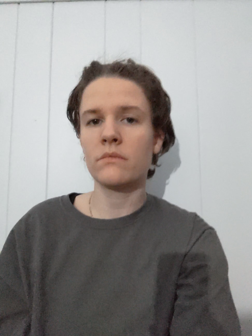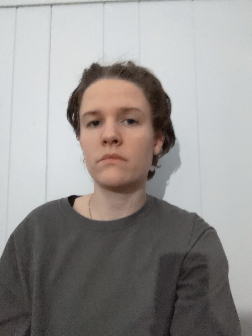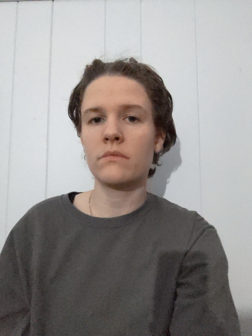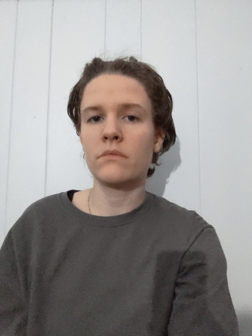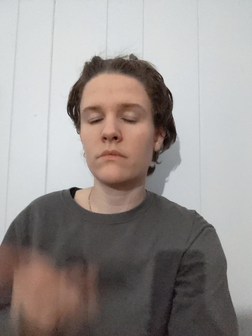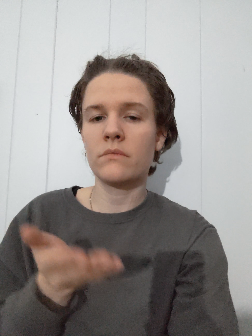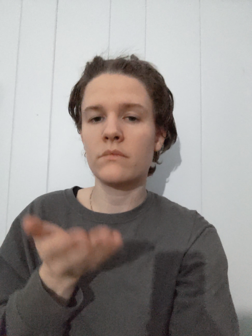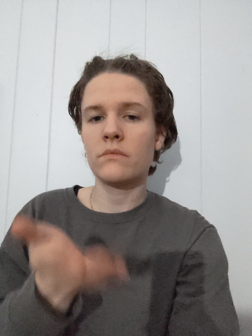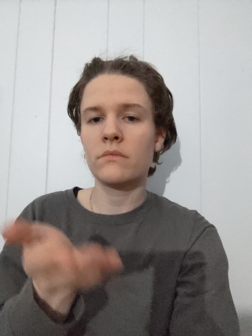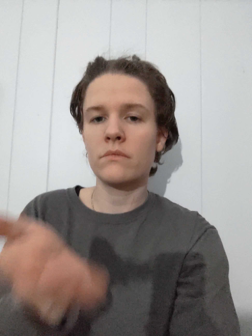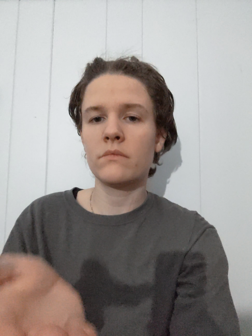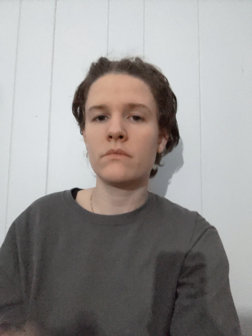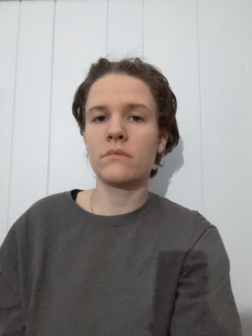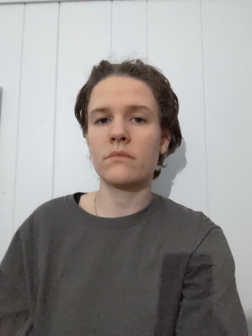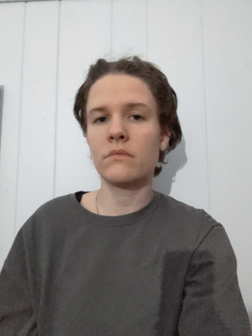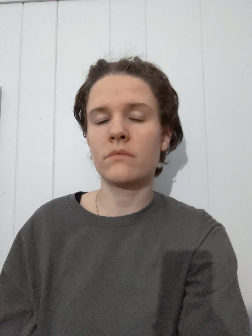boat